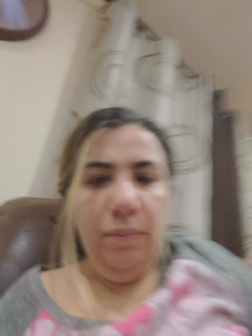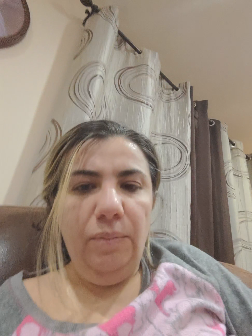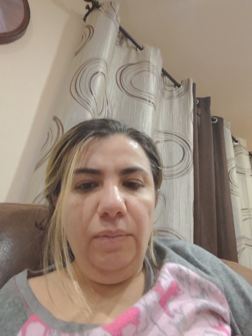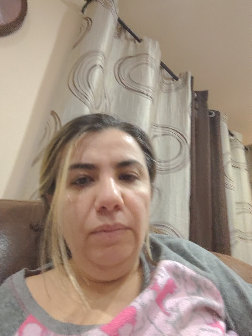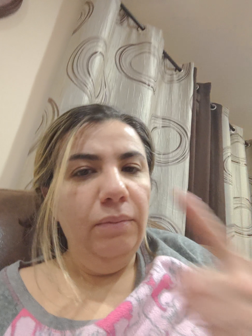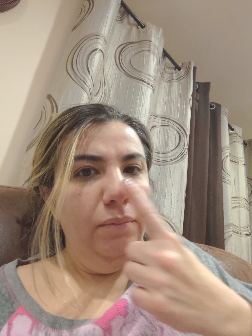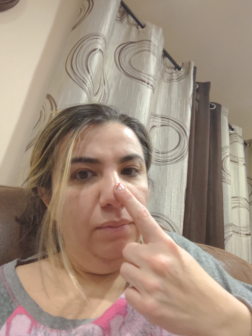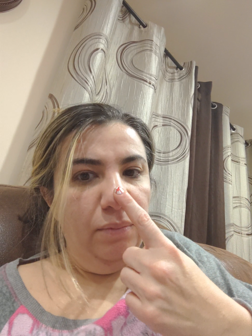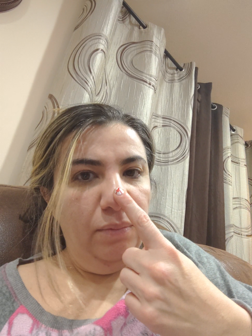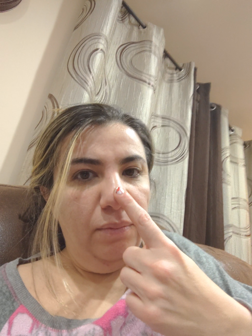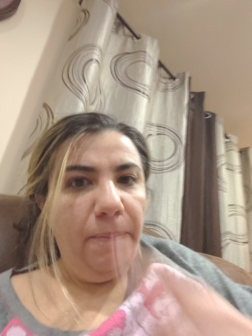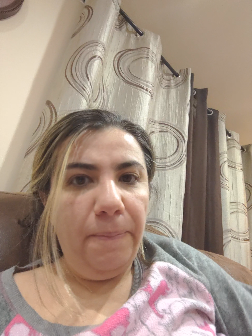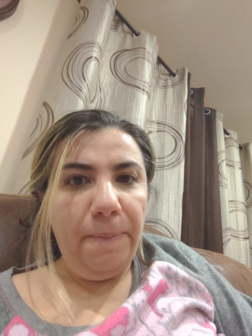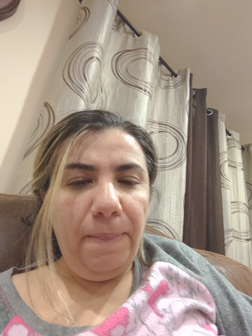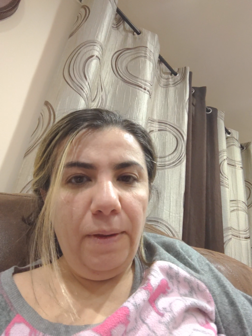nose